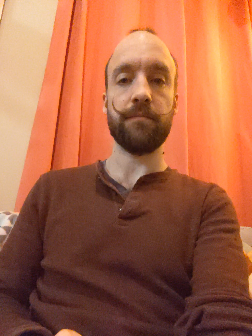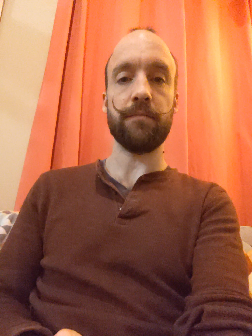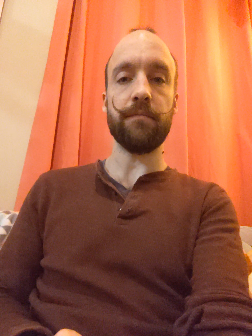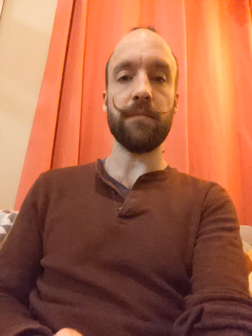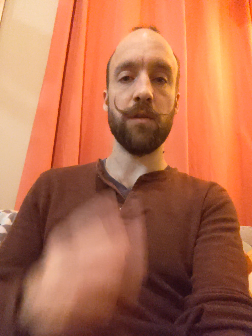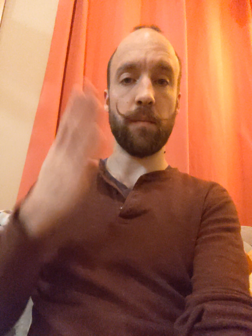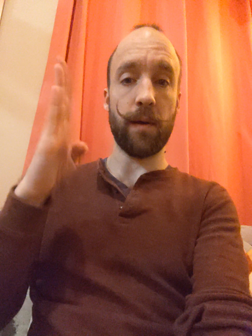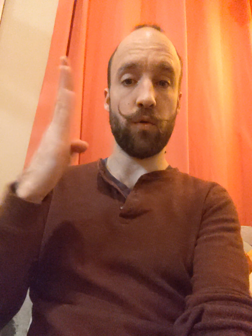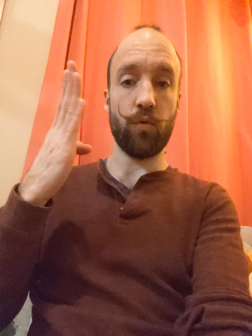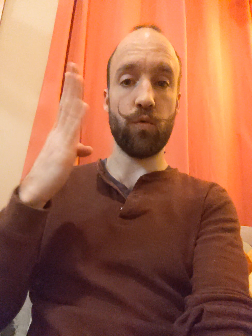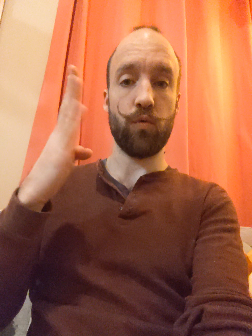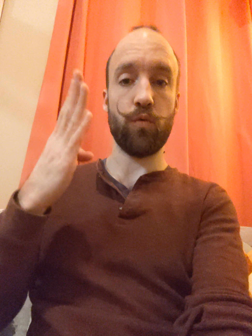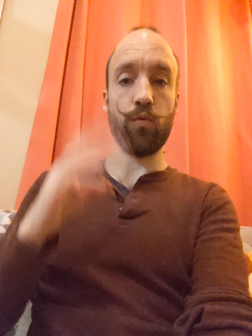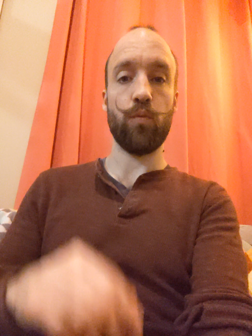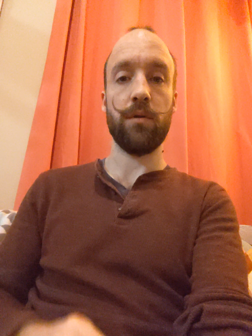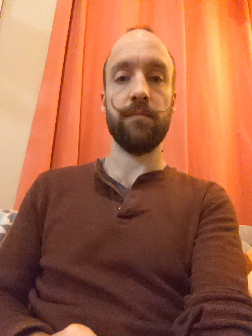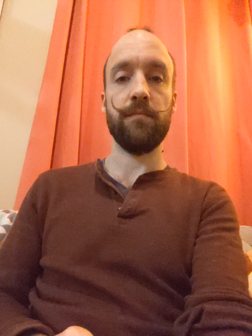blue